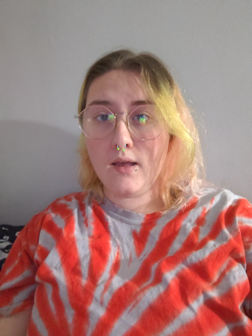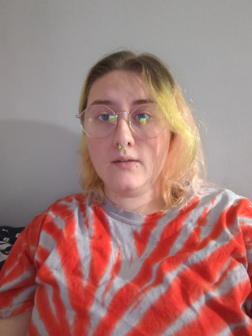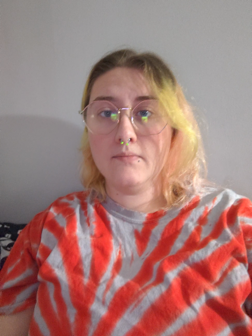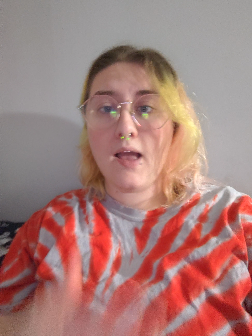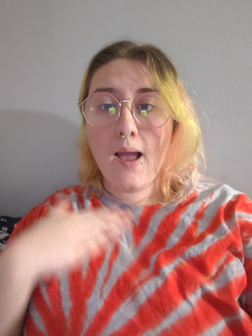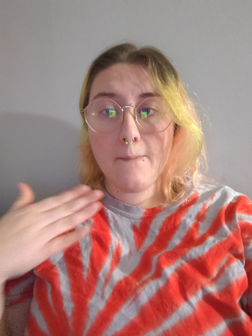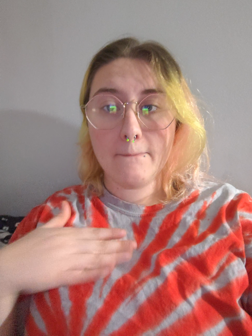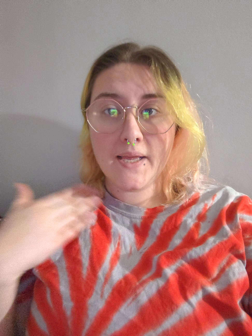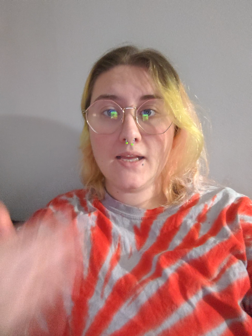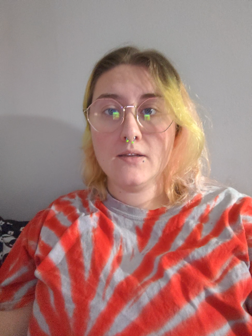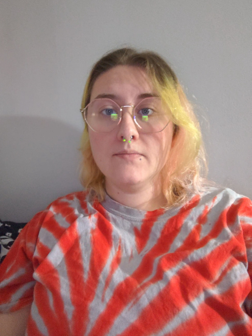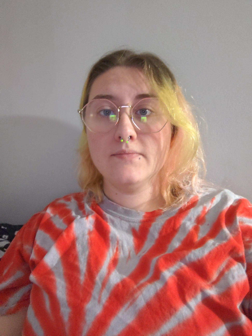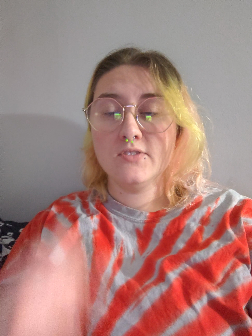happy